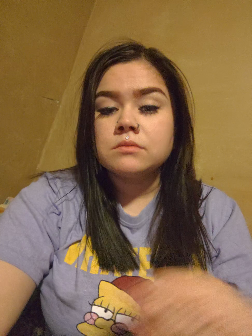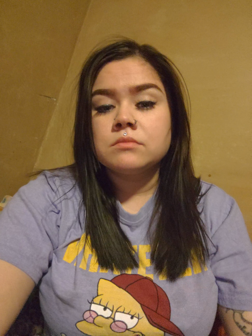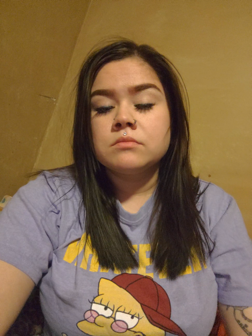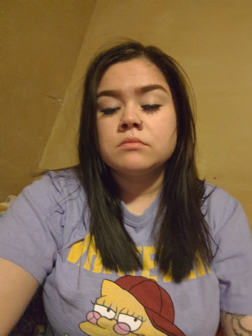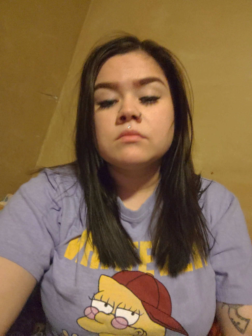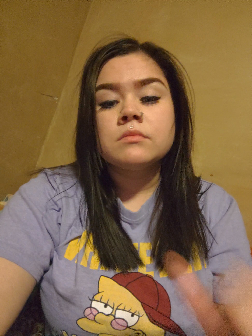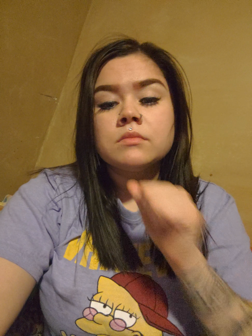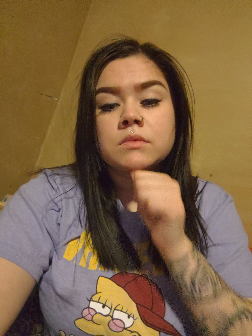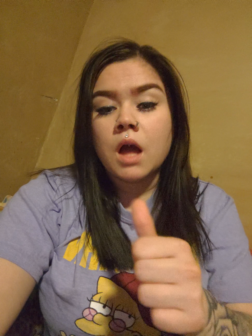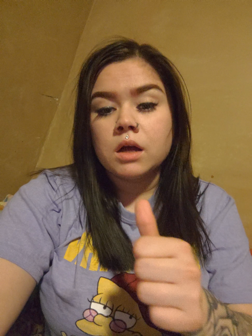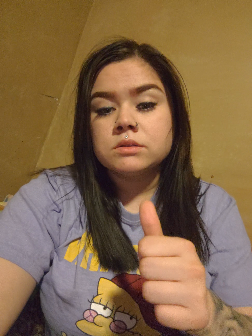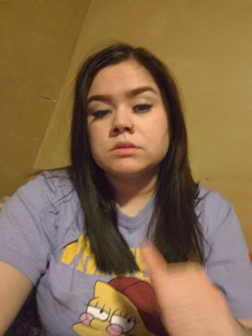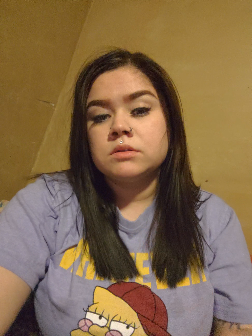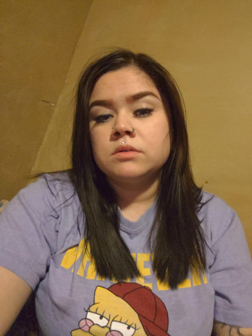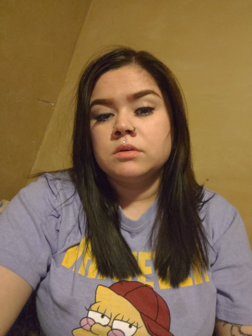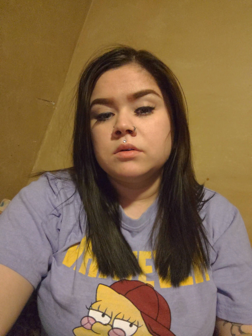not